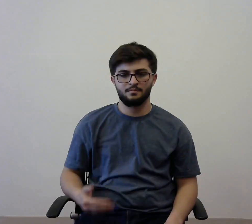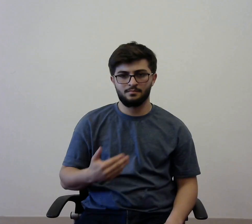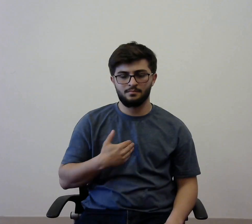mən